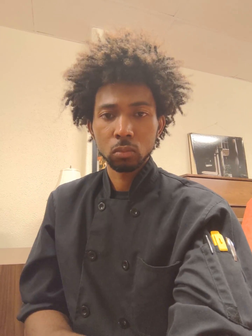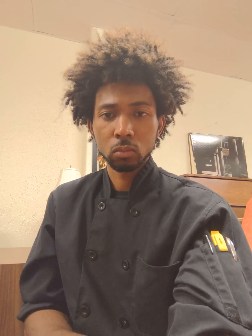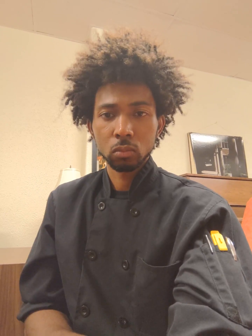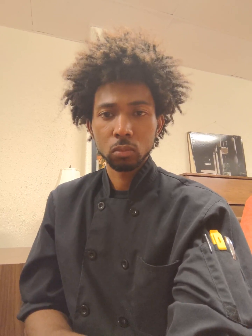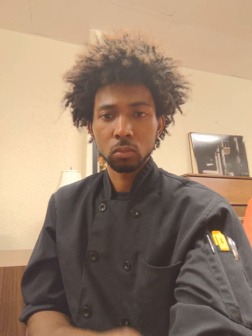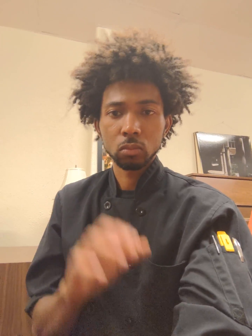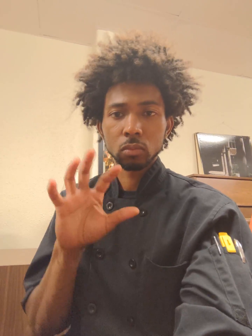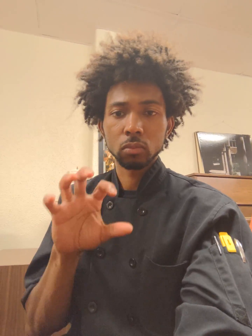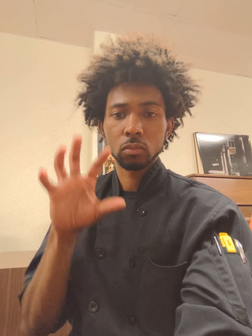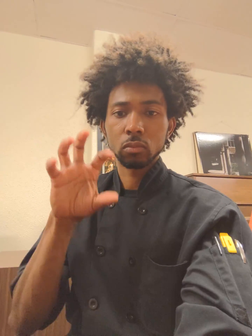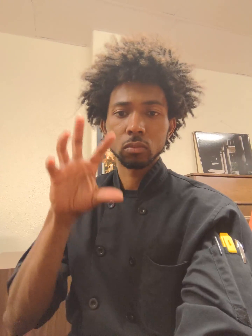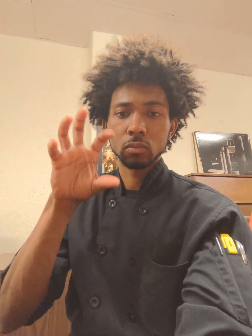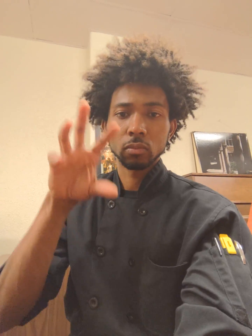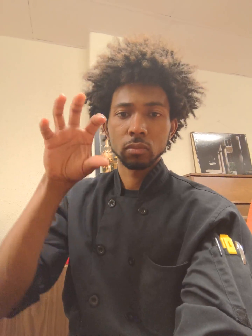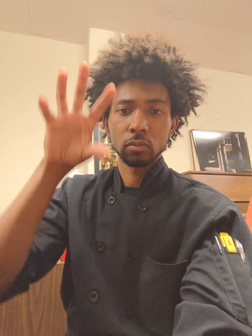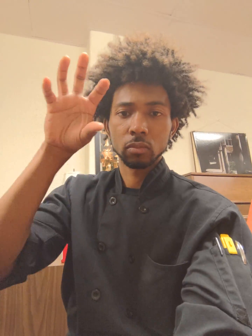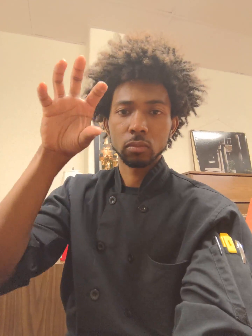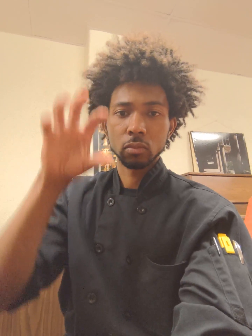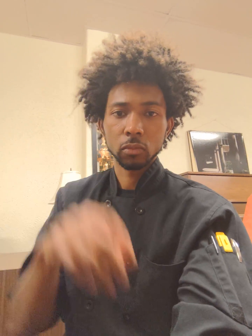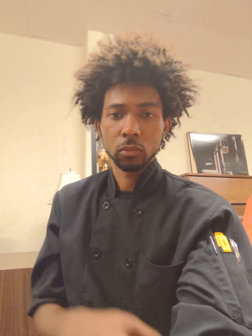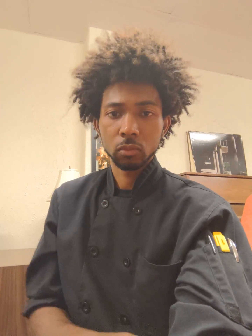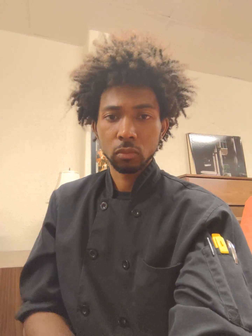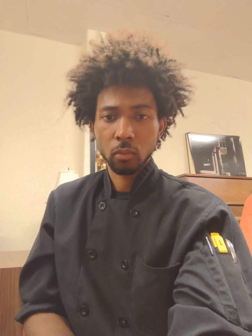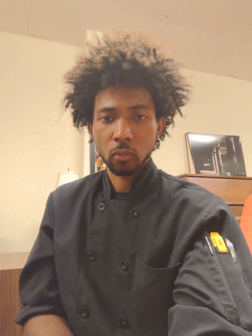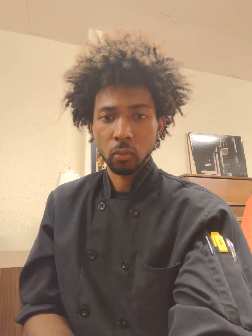climb